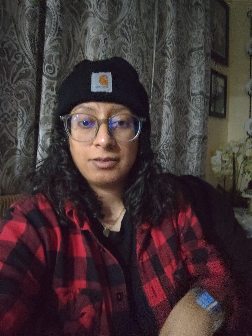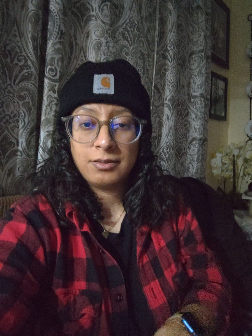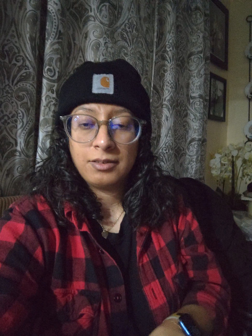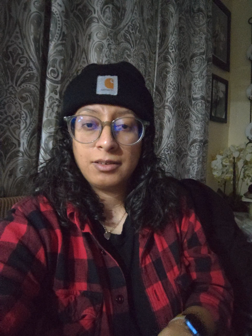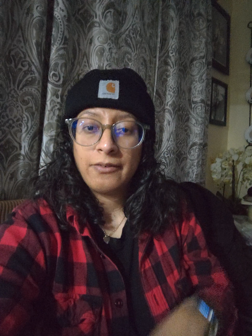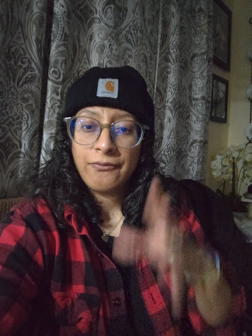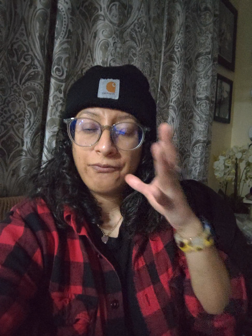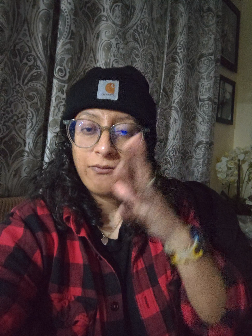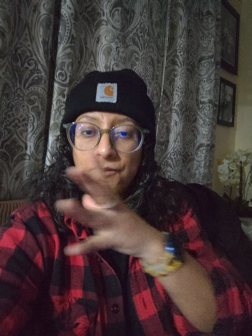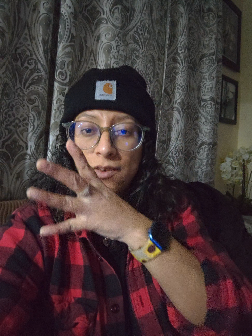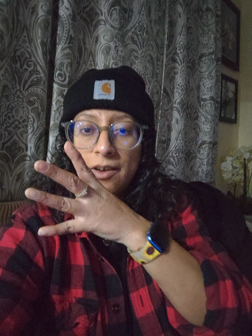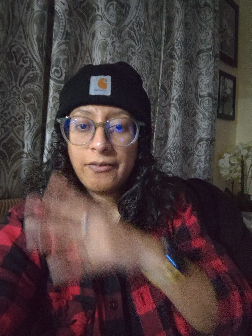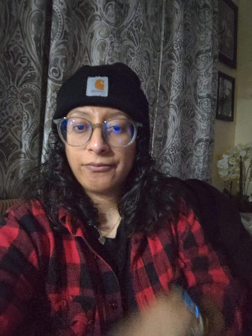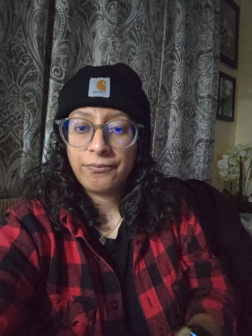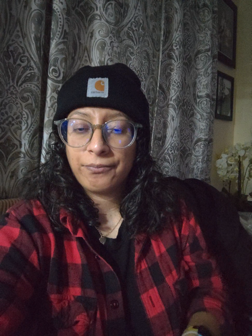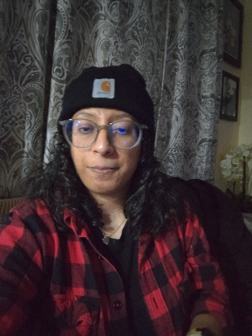farm